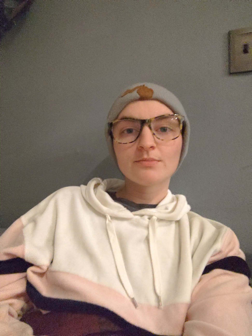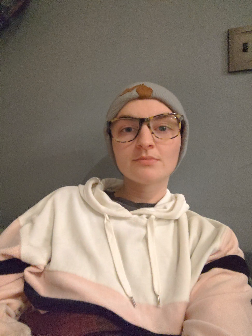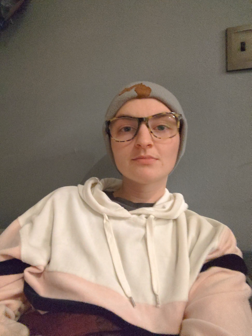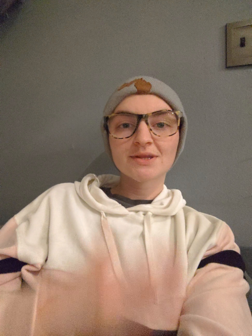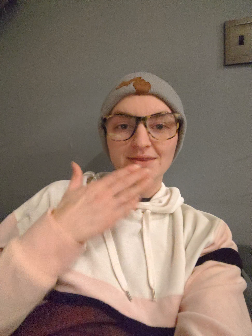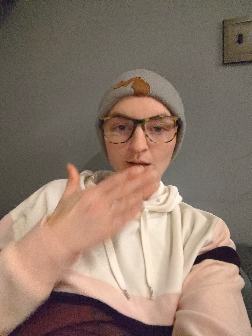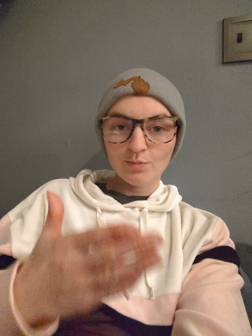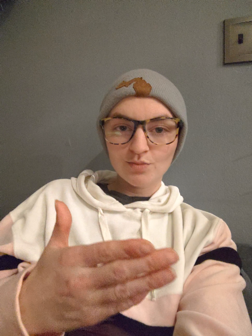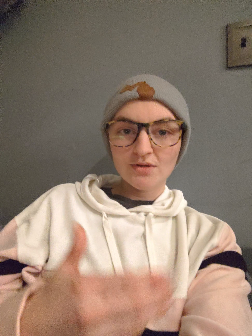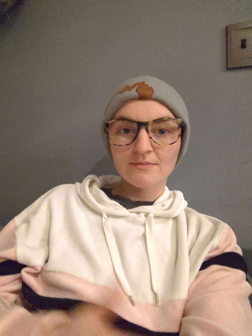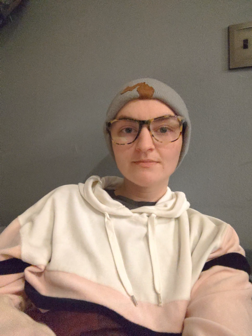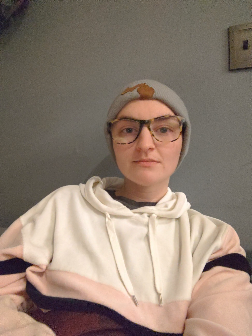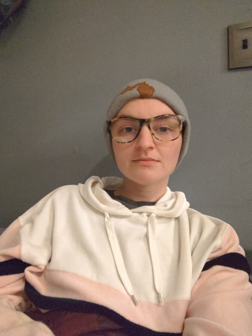thank you